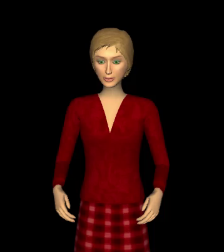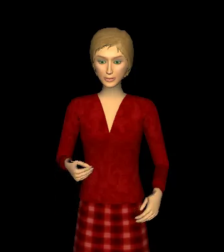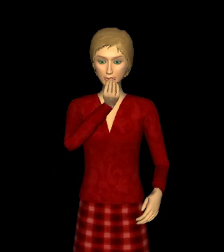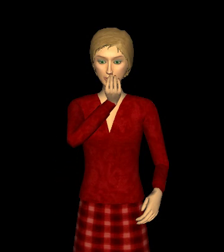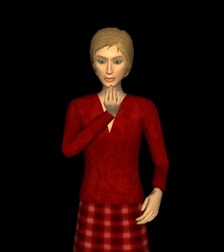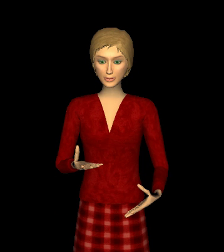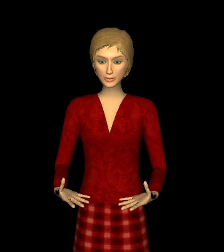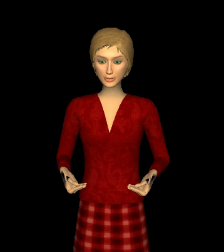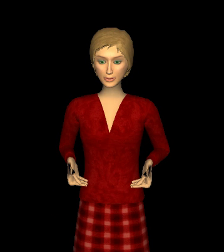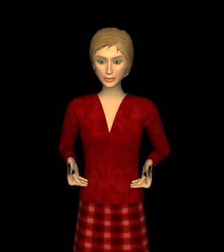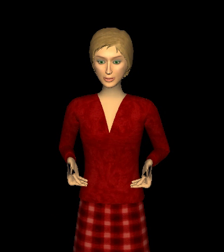مرحبا